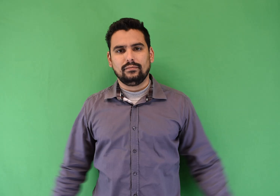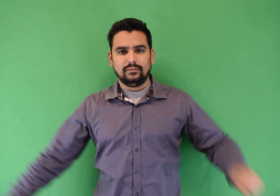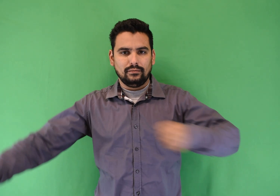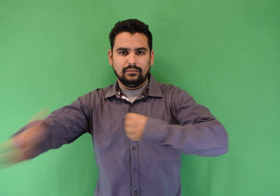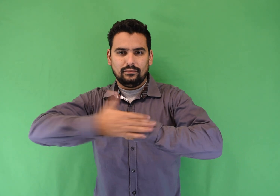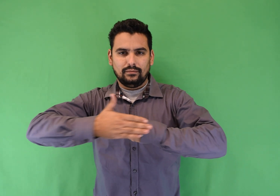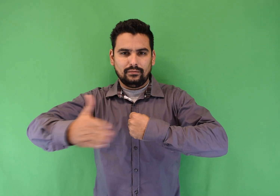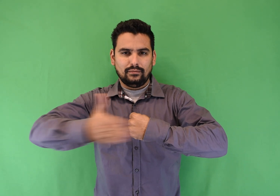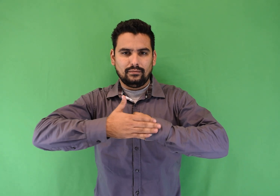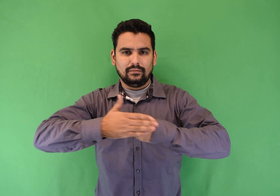próximo